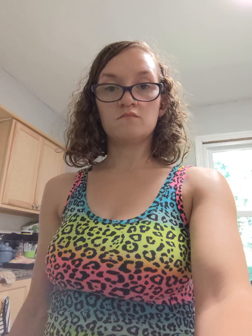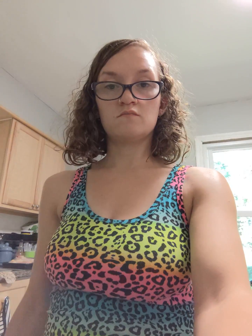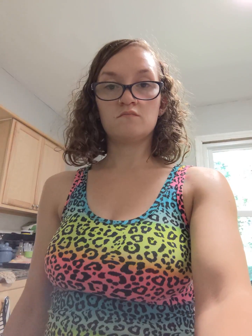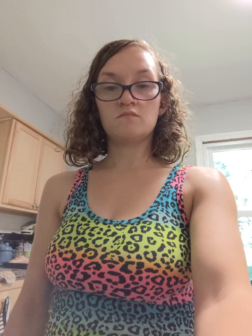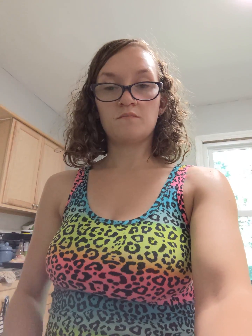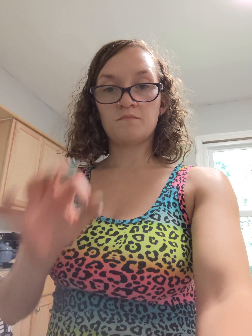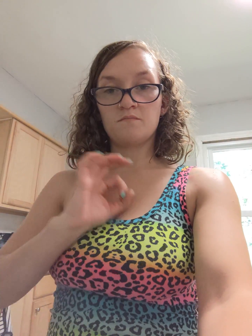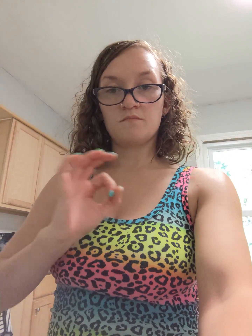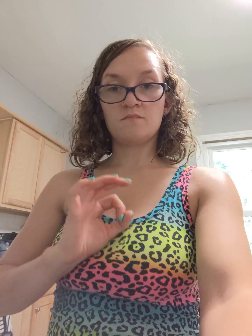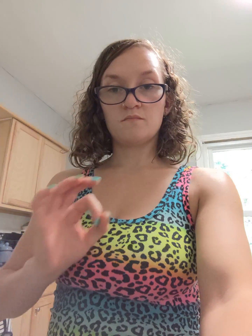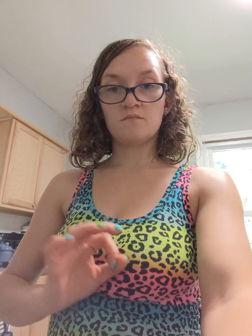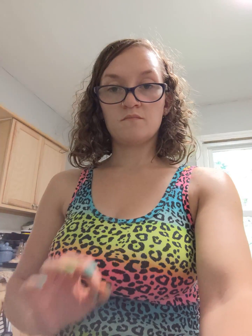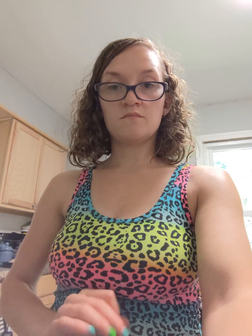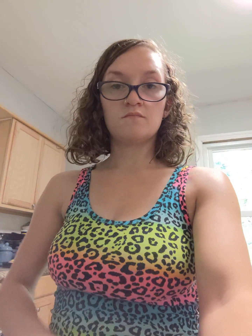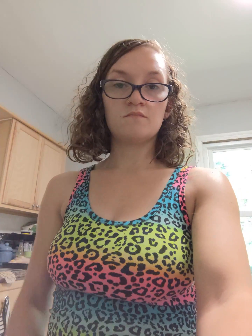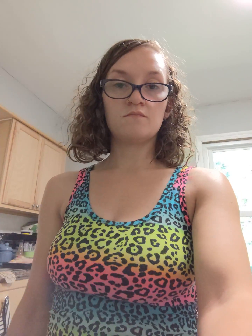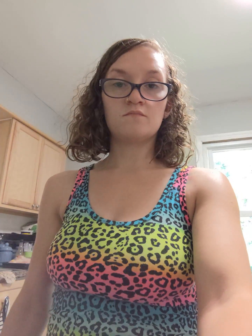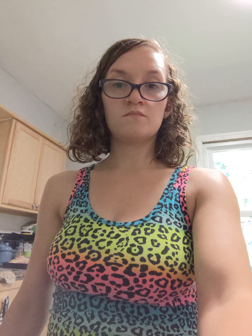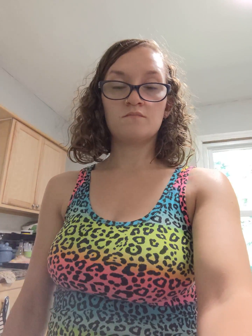button